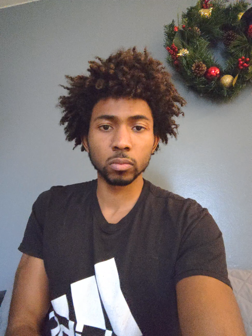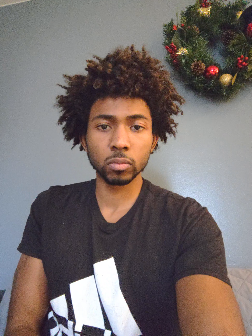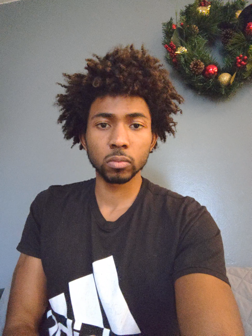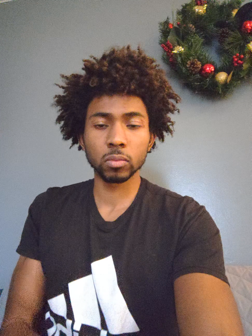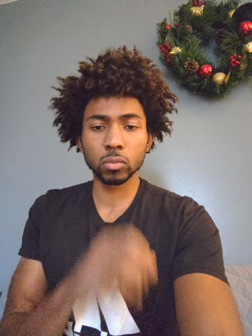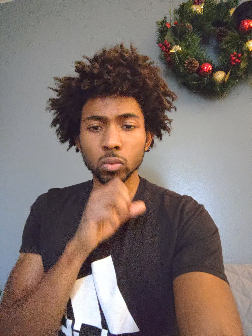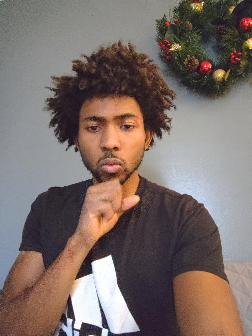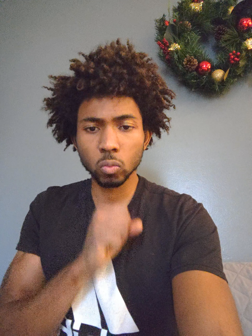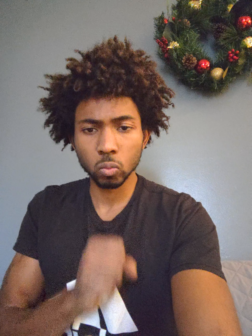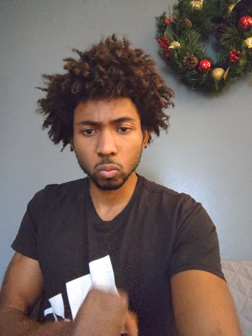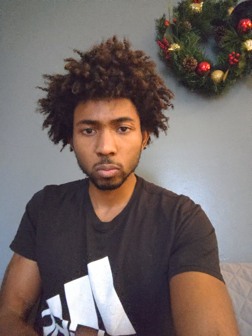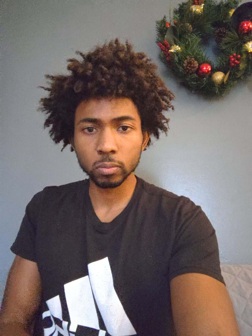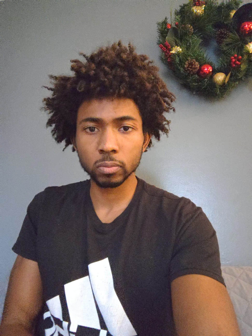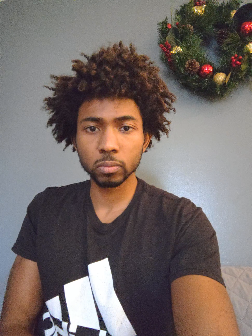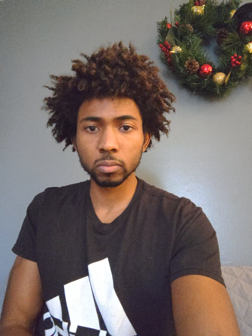old